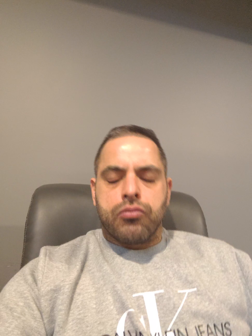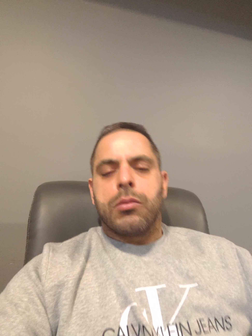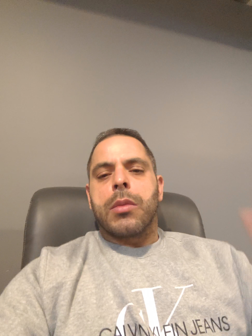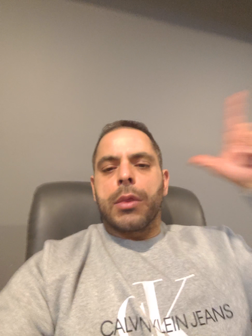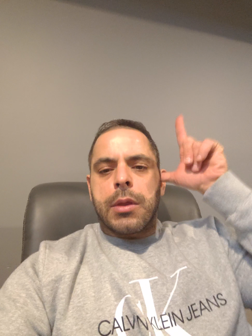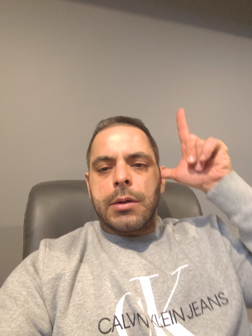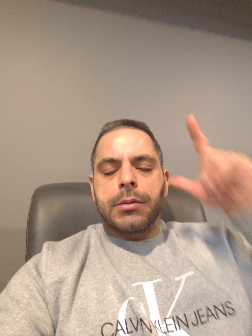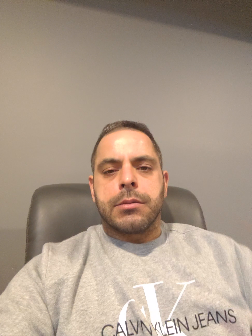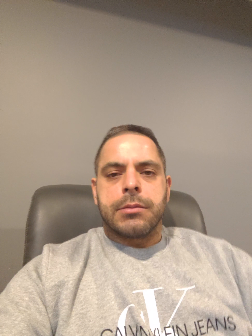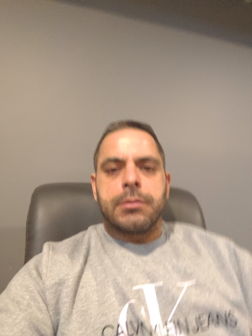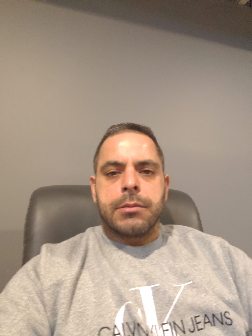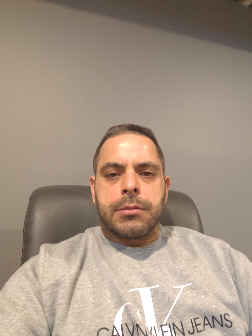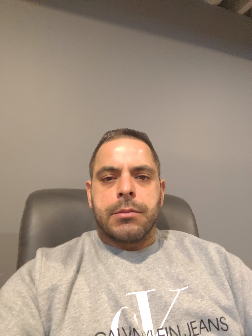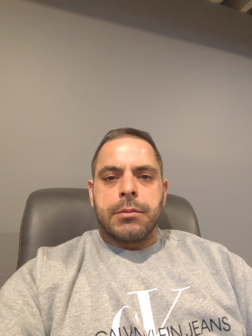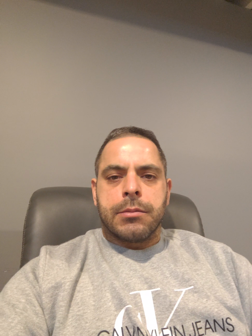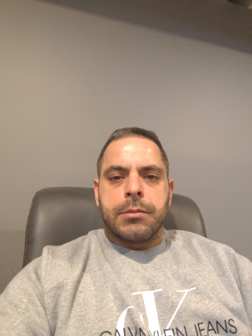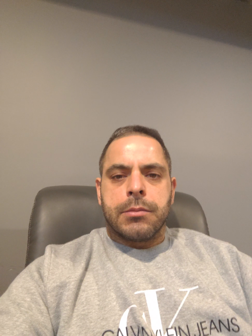listen